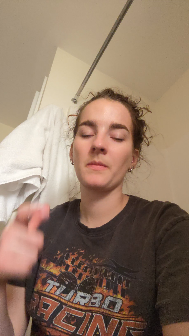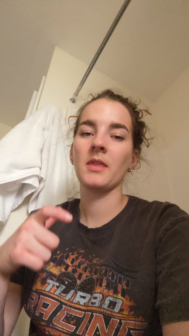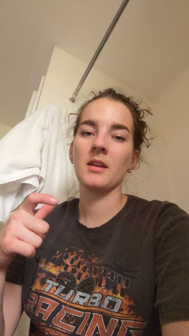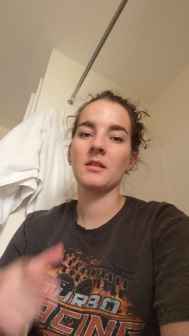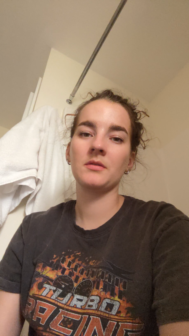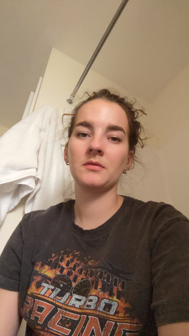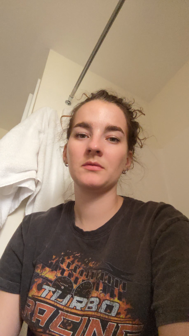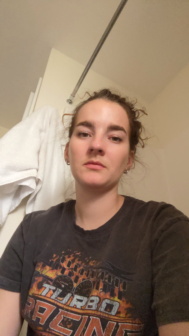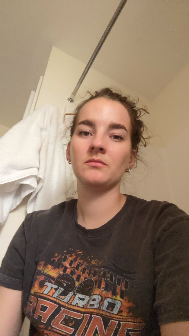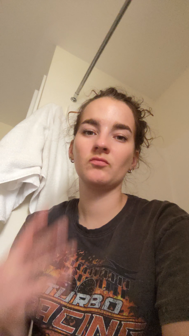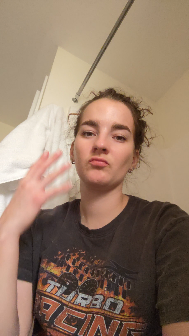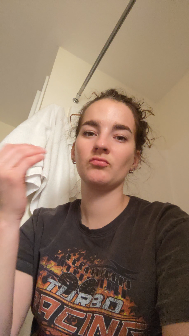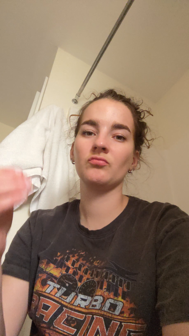going to